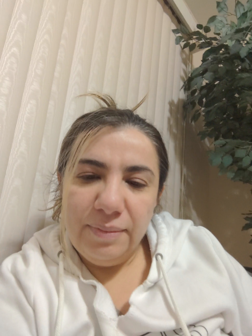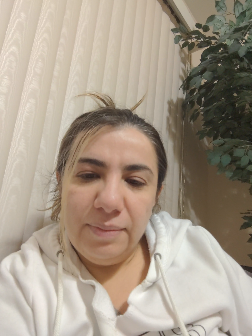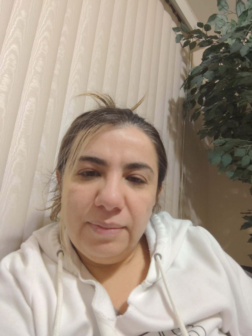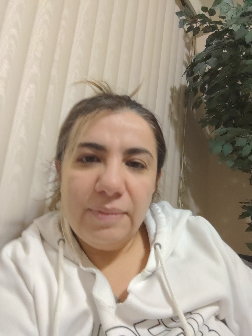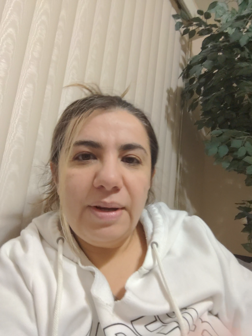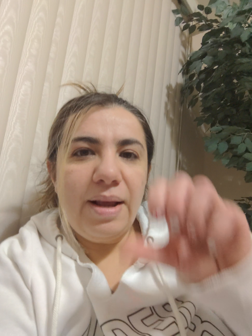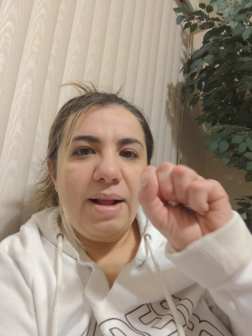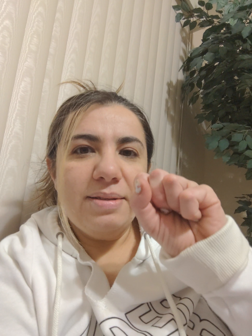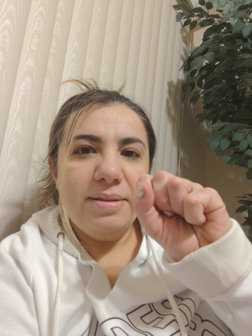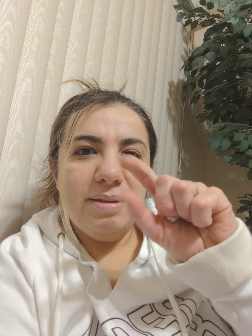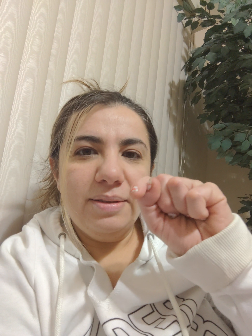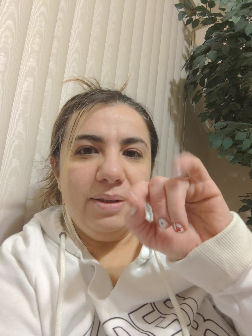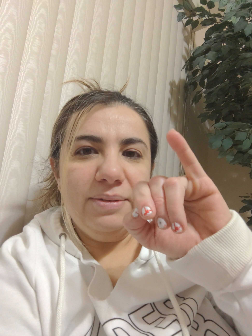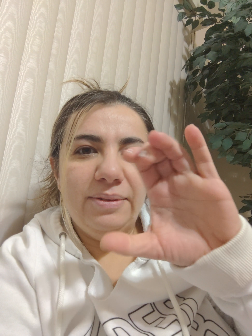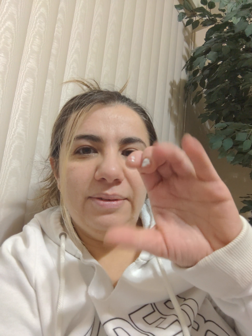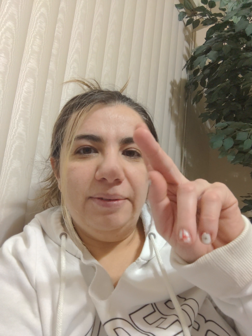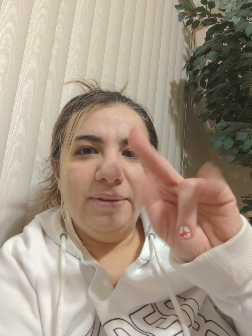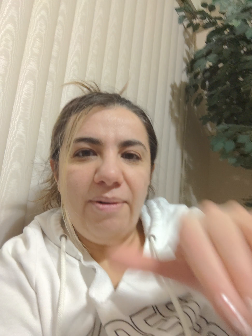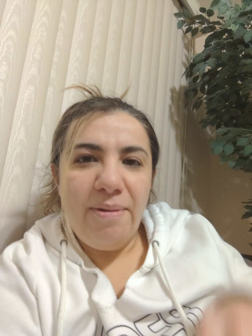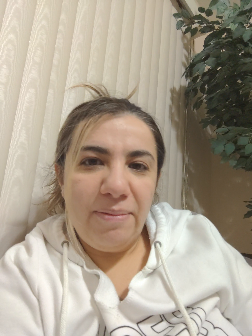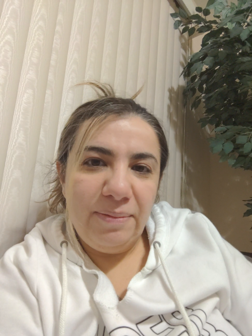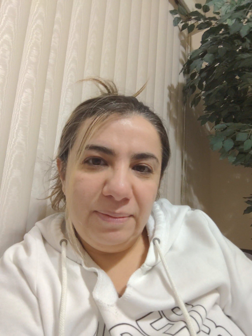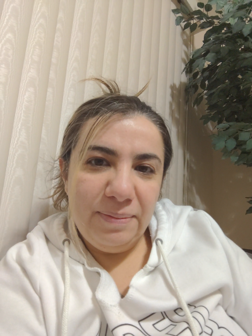sticky